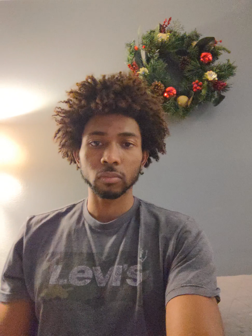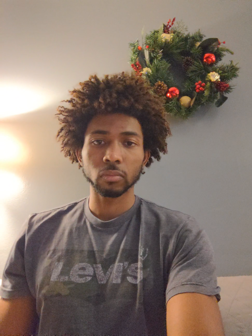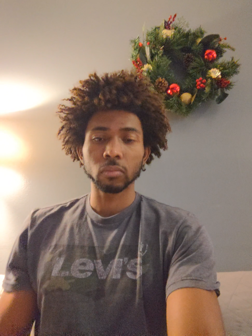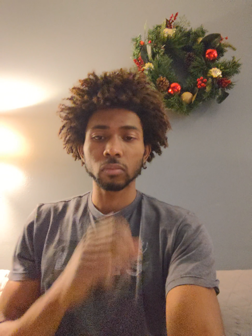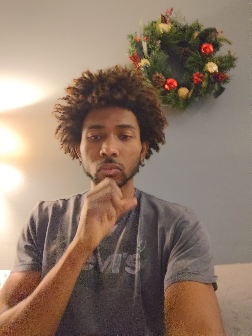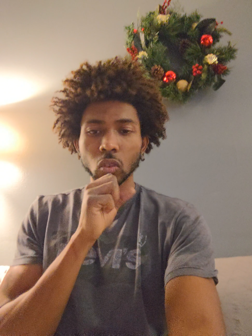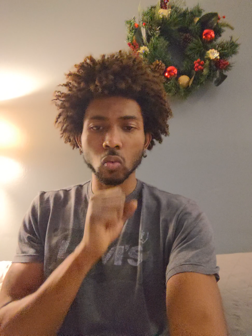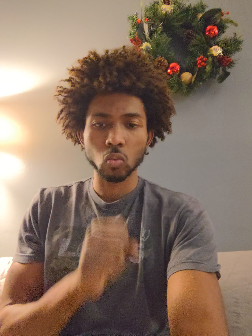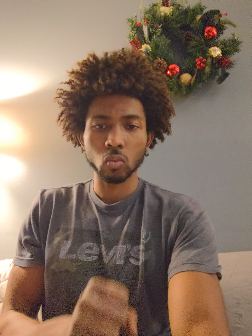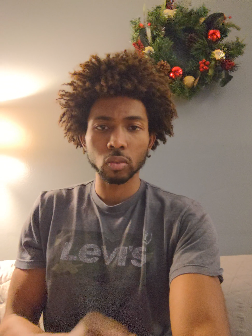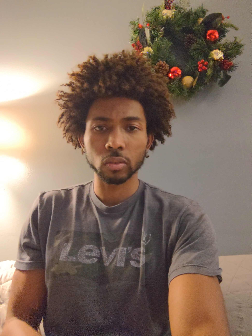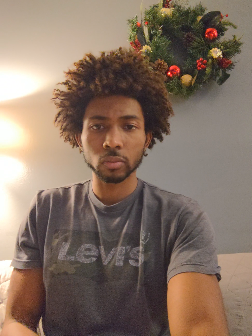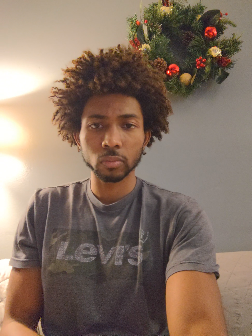old